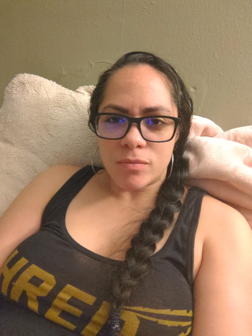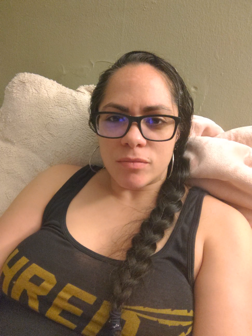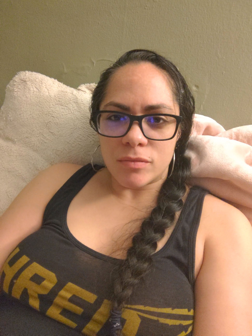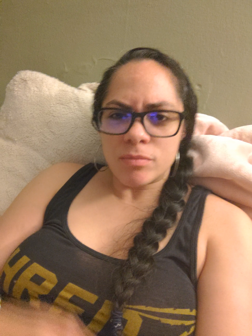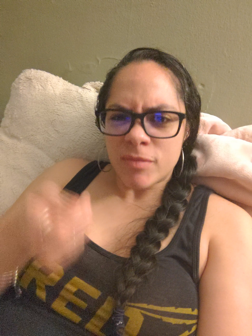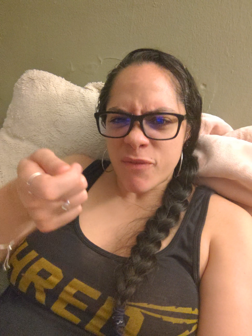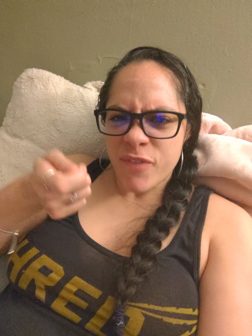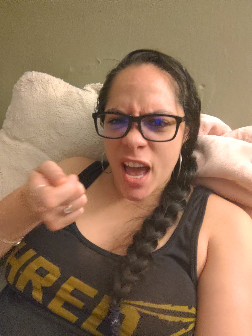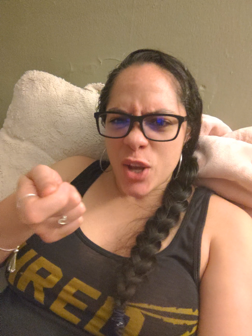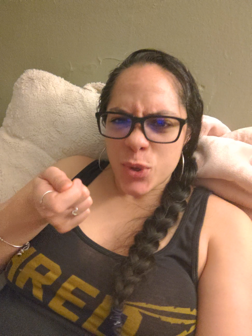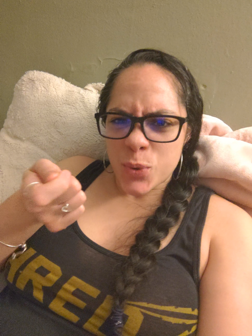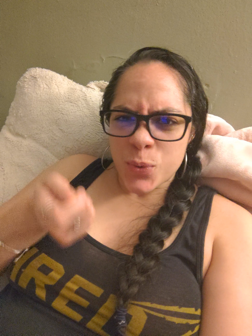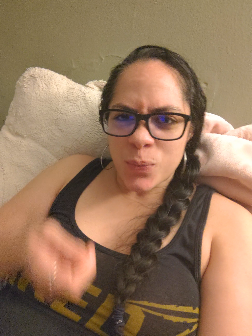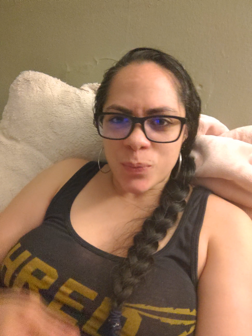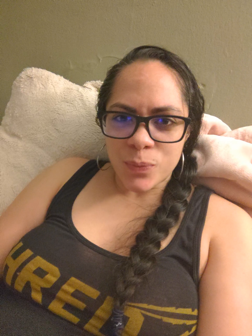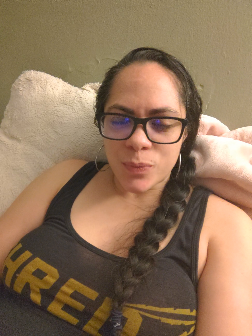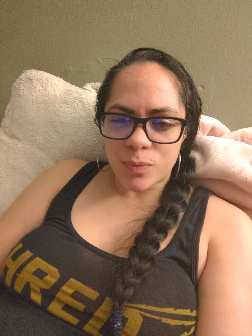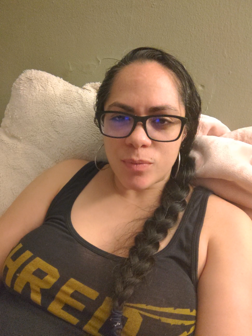vacuum